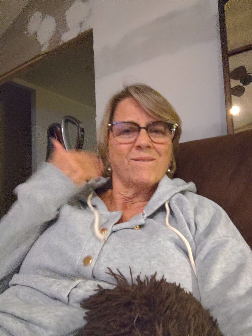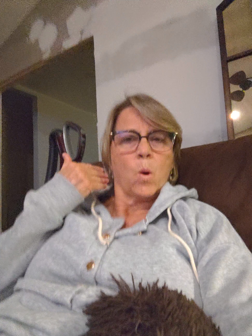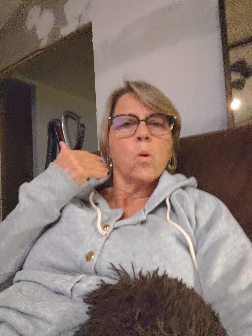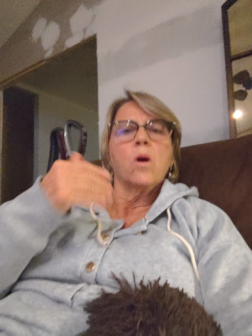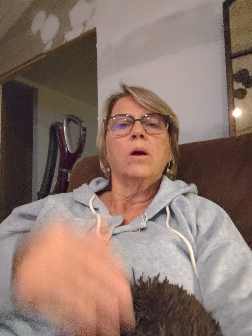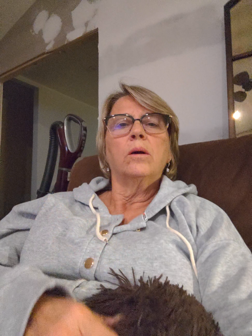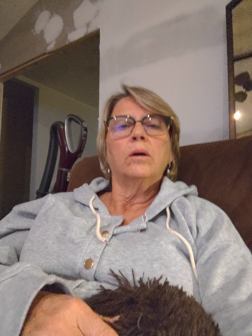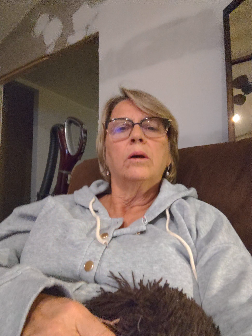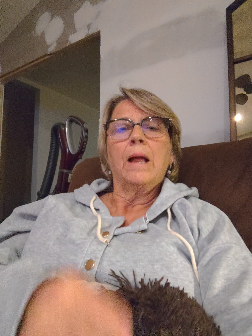before